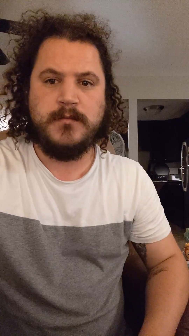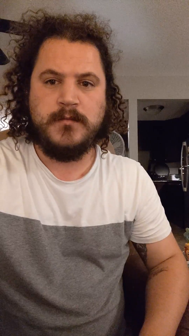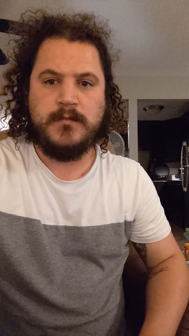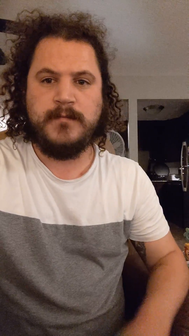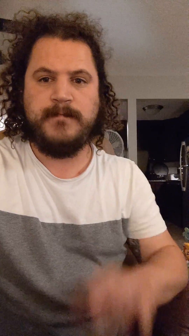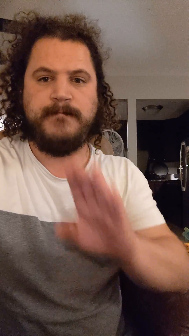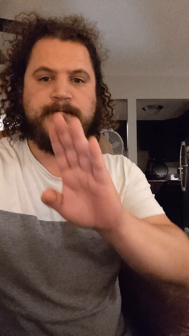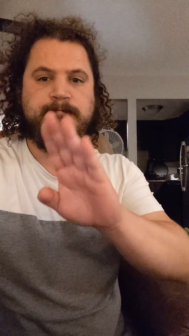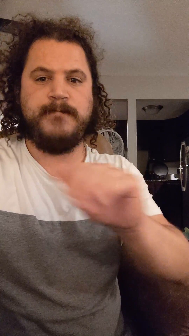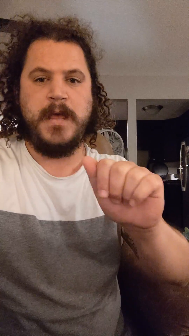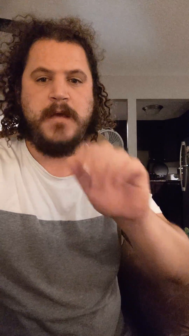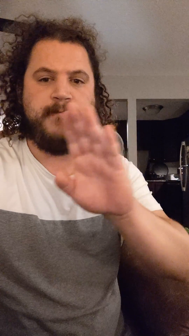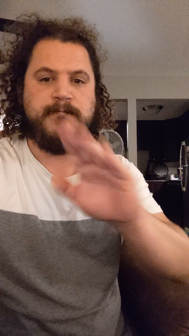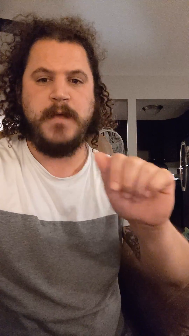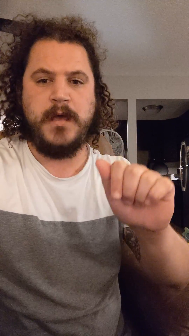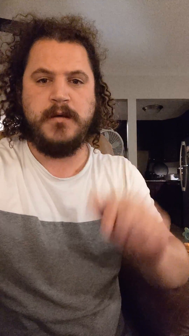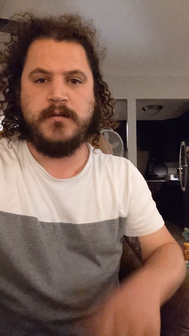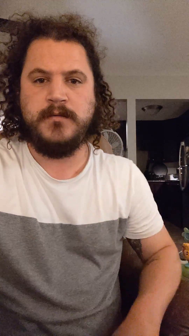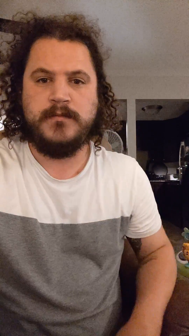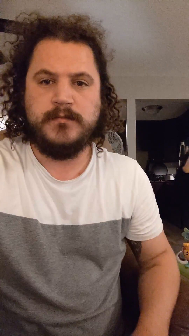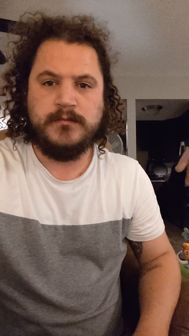baa baa